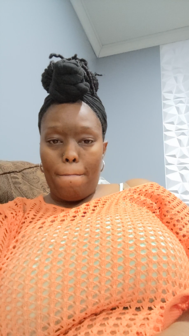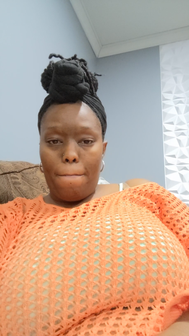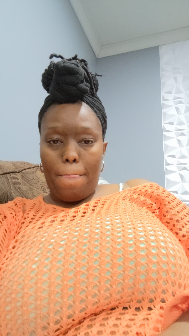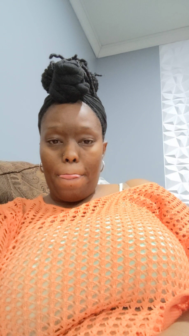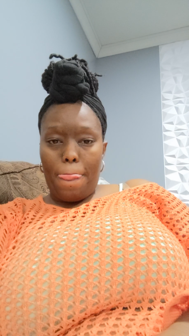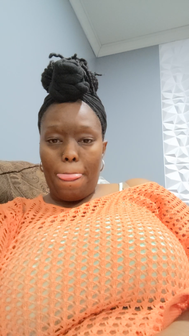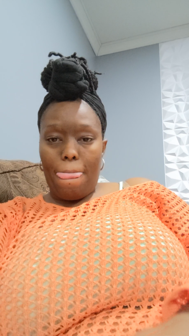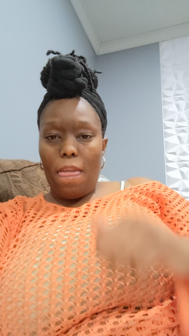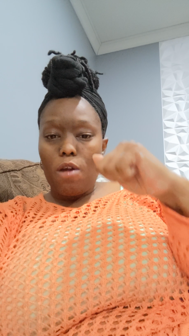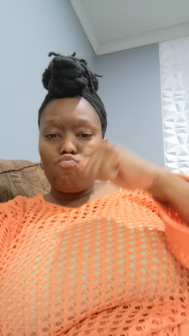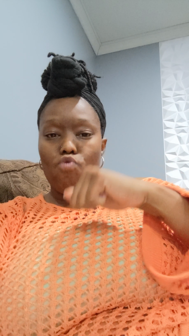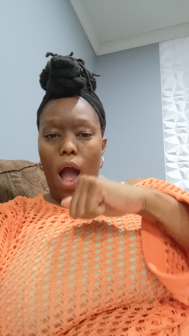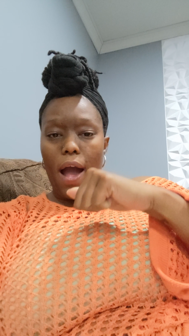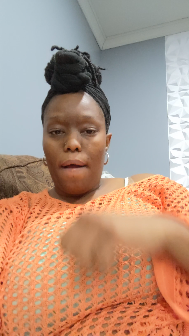rock